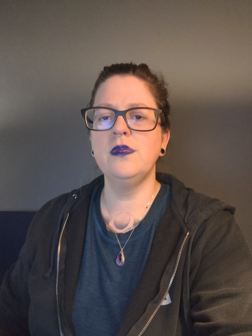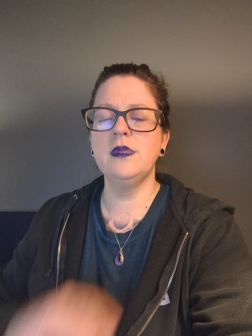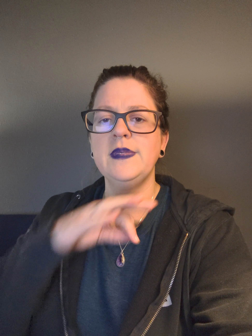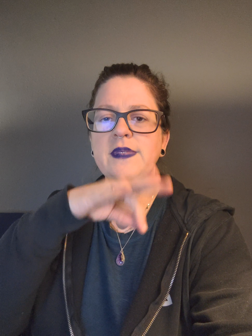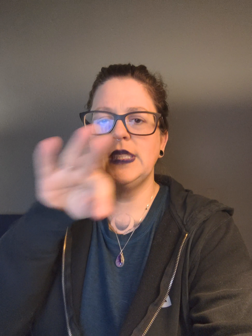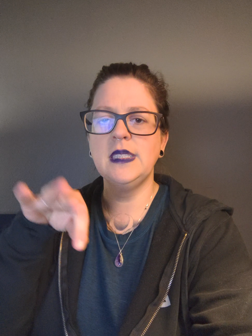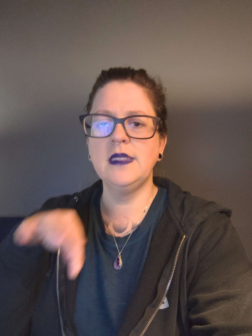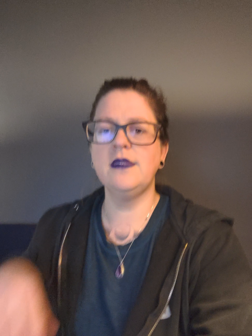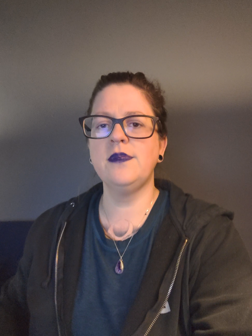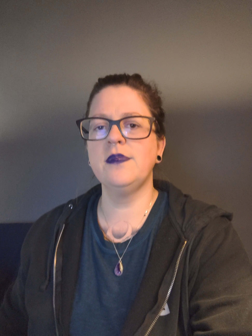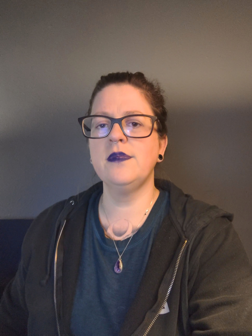feet